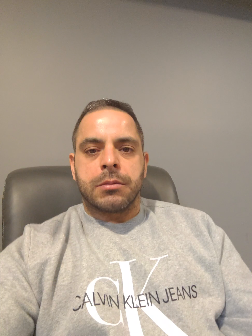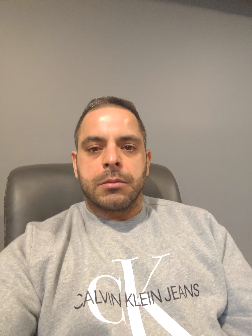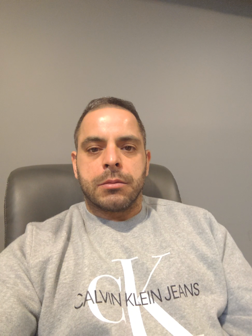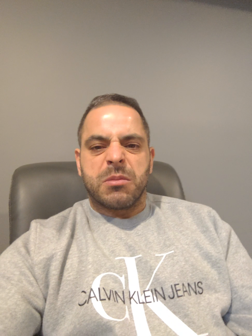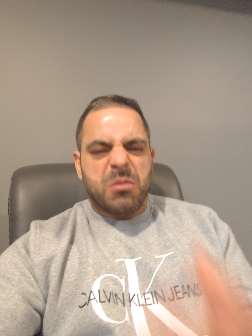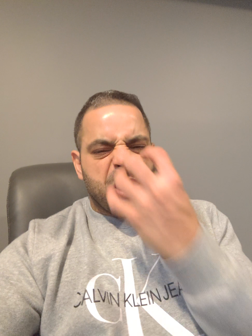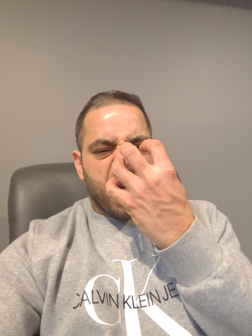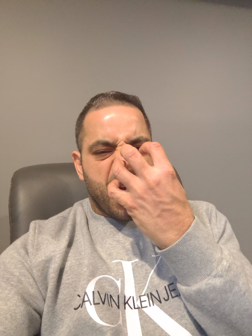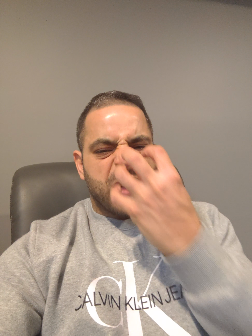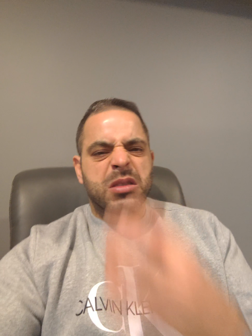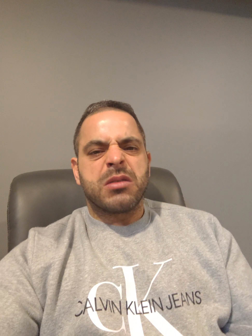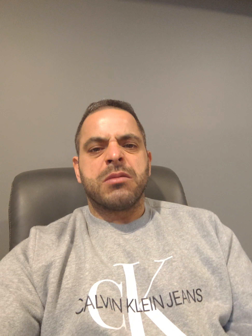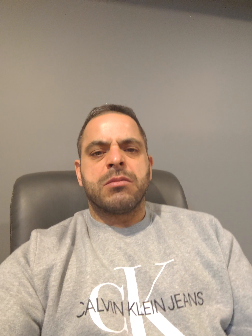mad